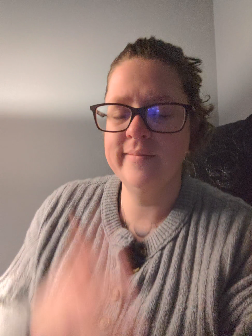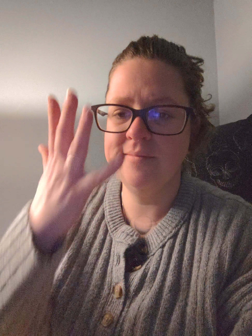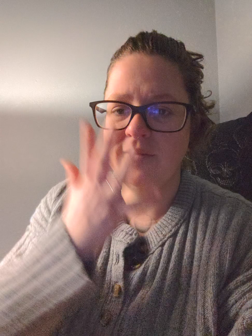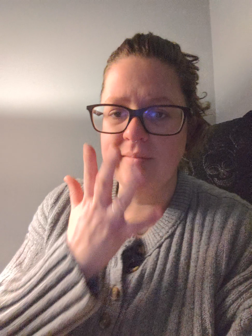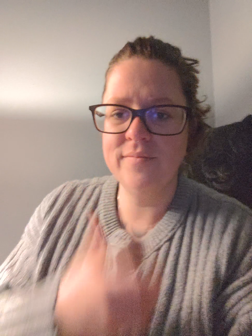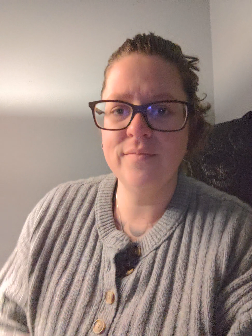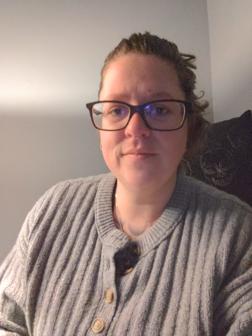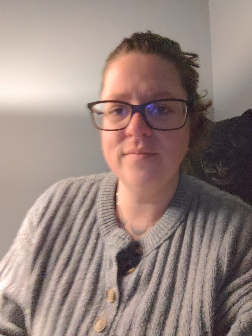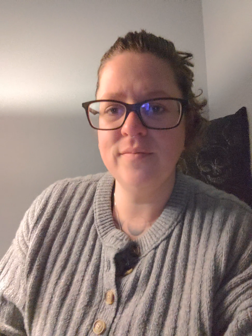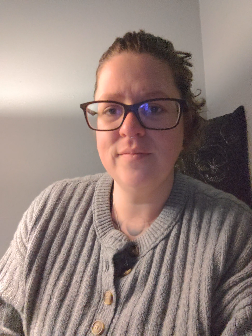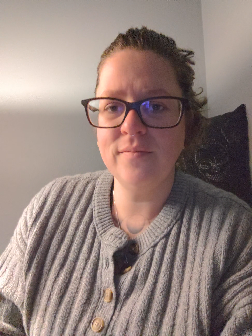sad